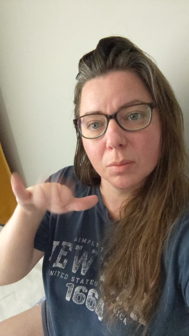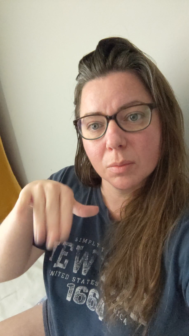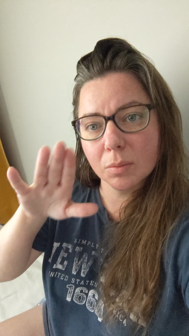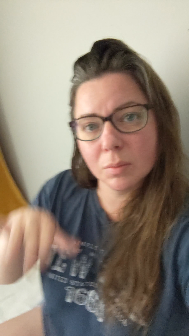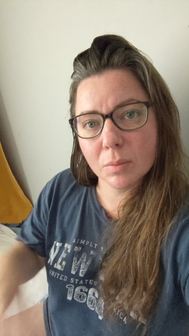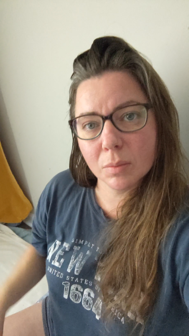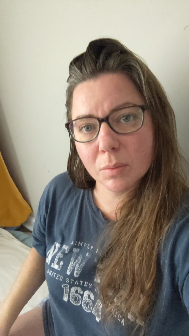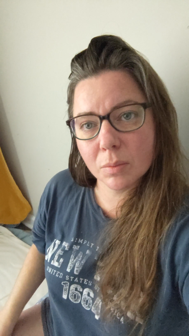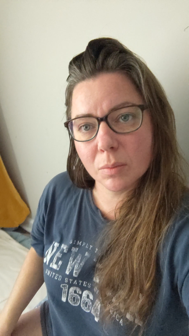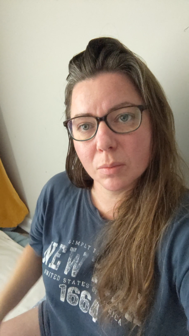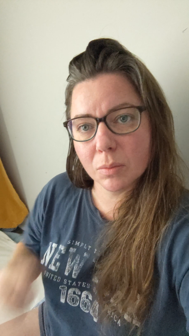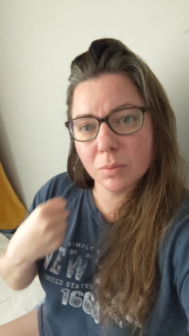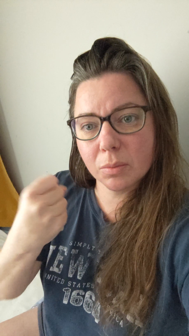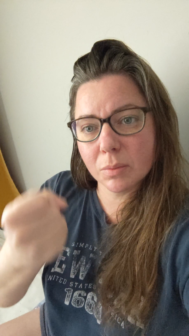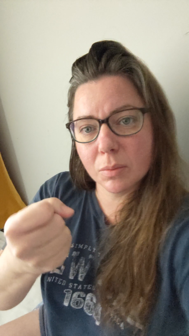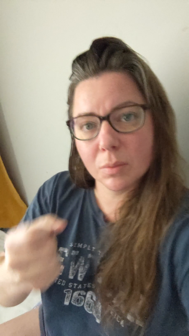drive